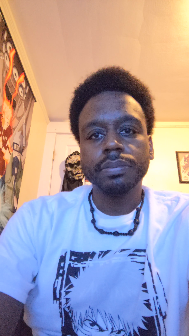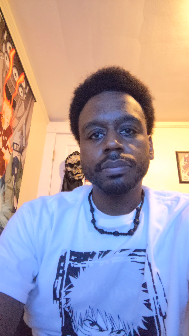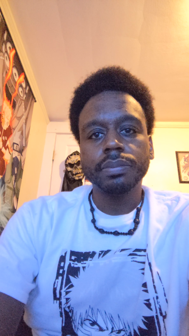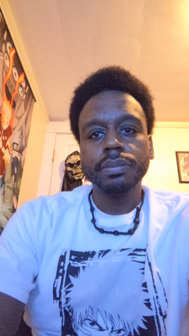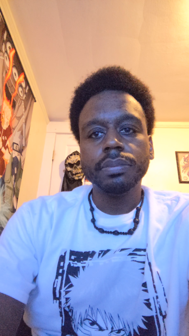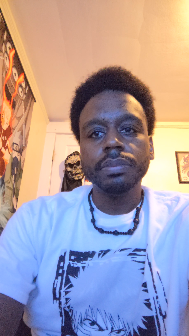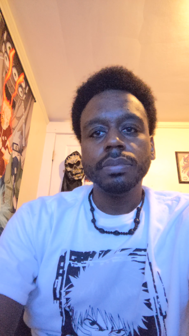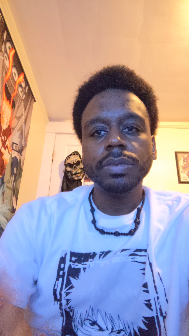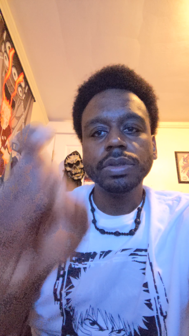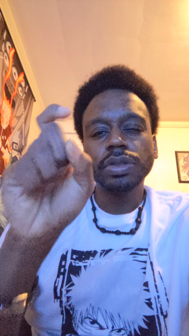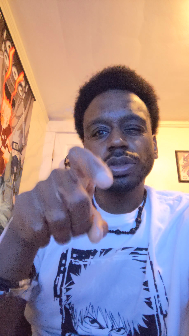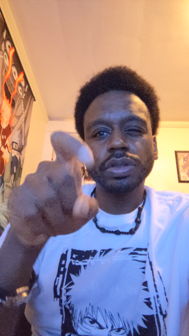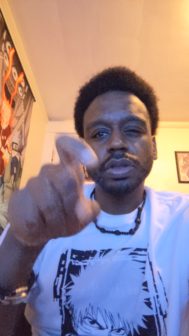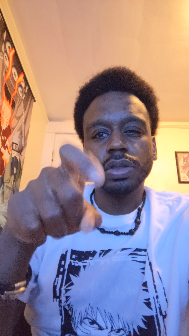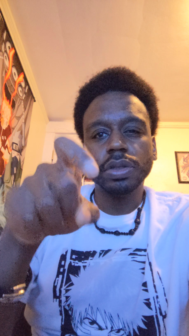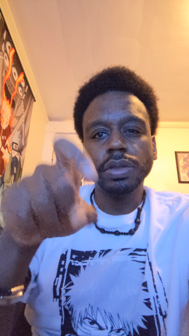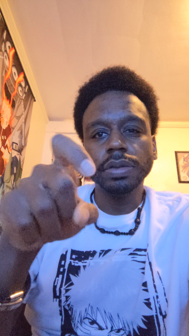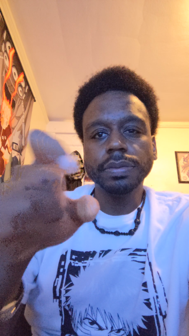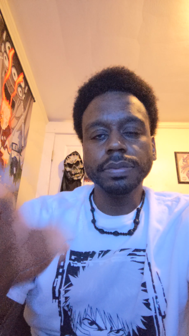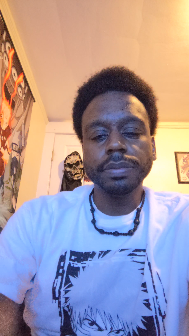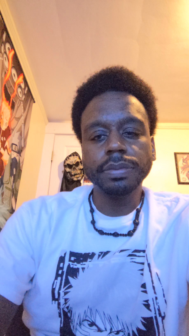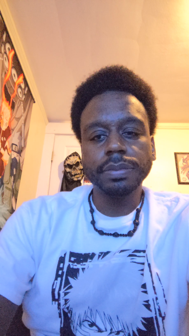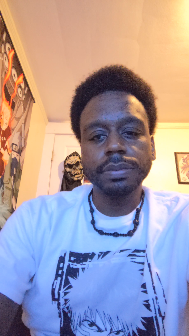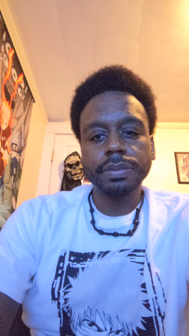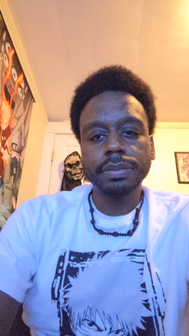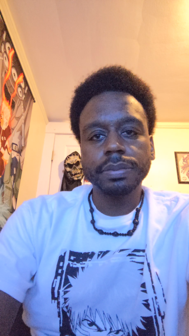should